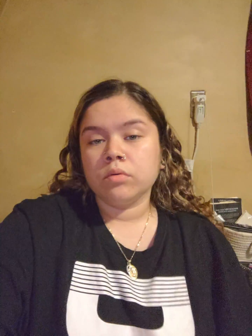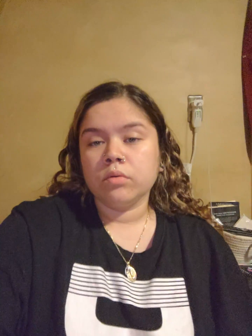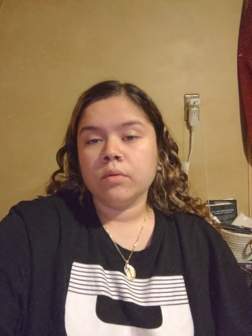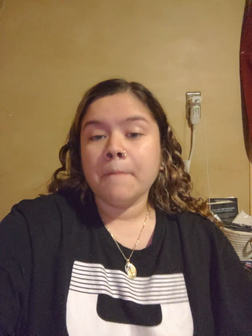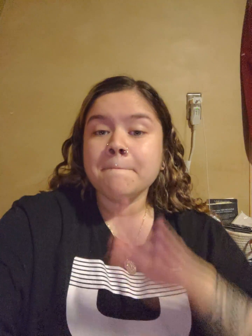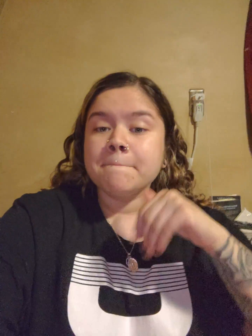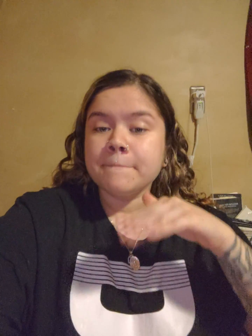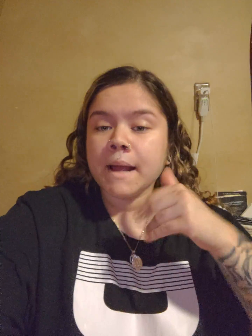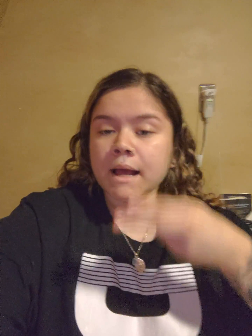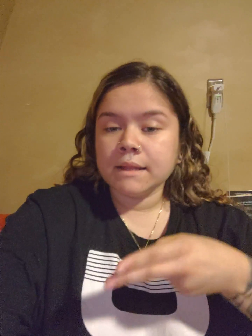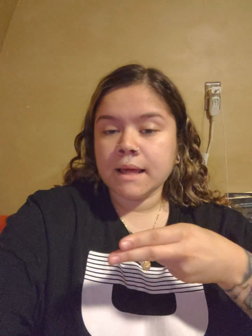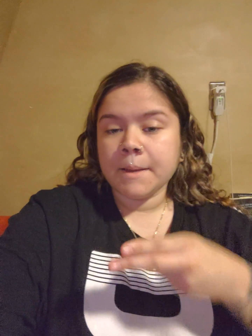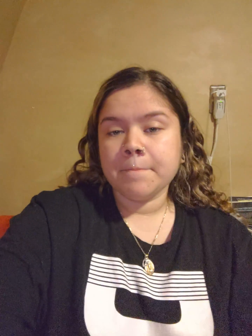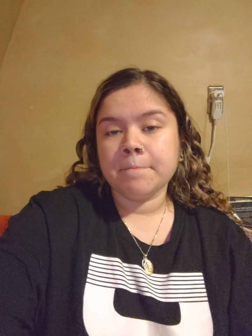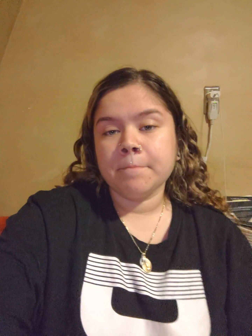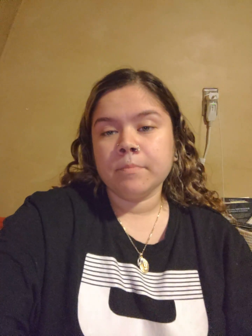pet's name